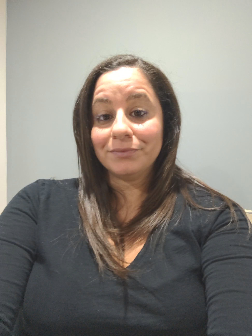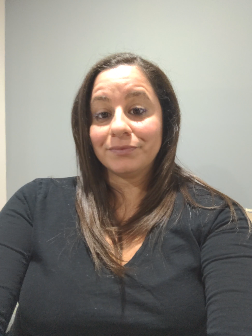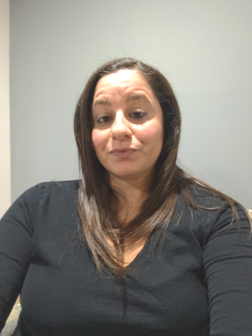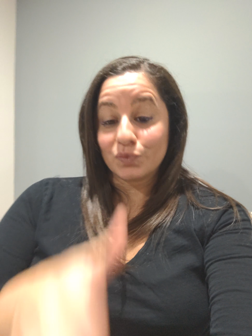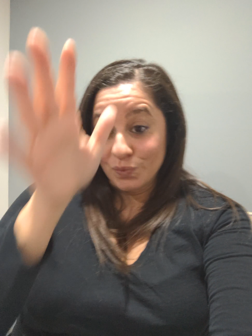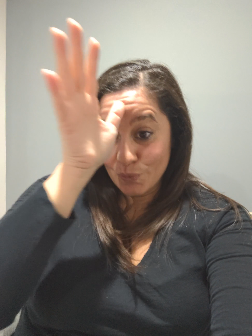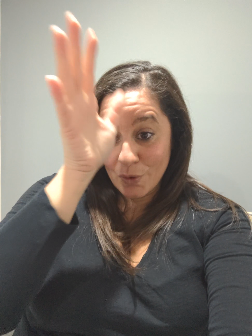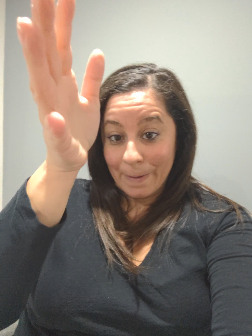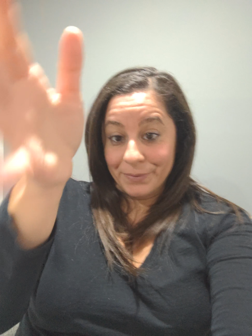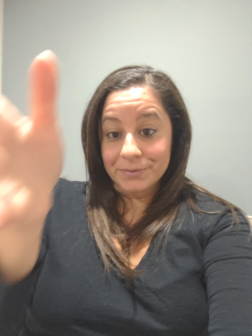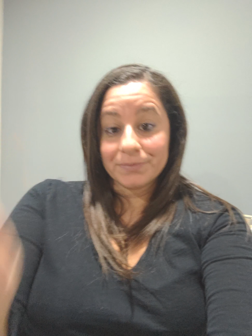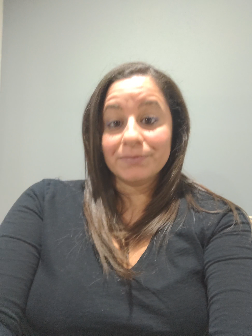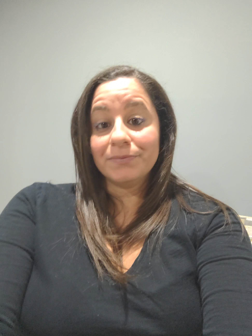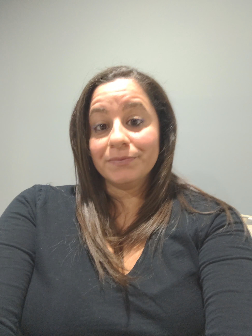grandpa